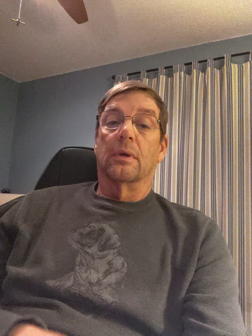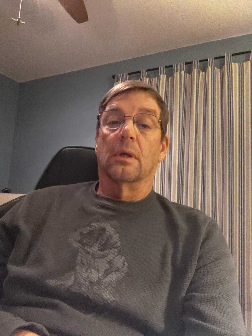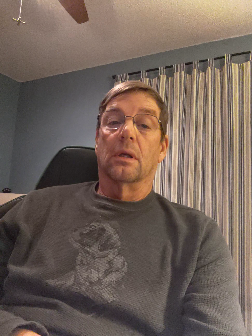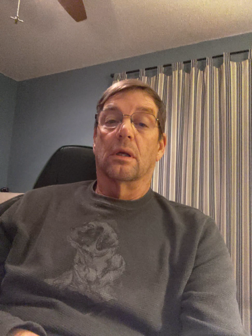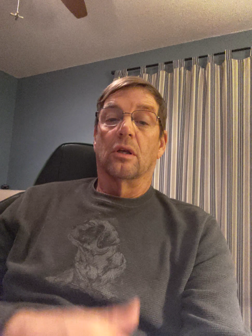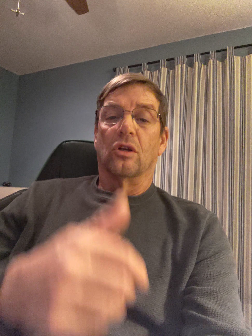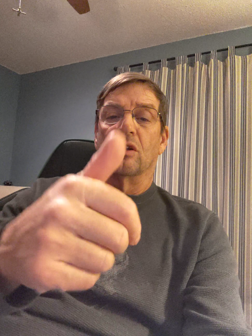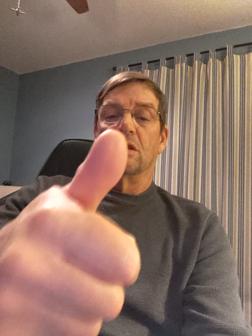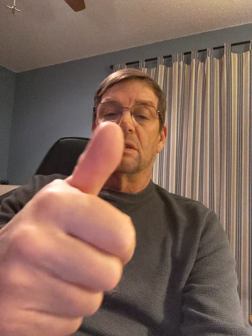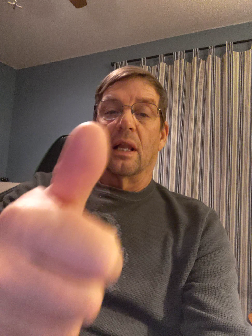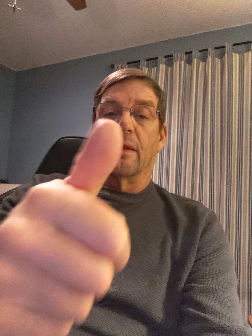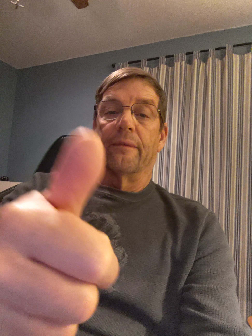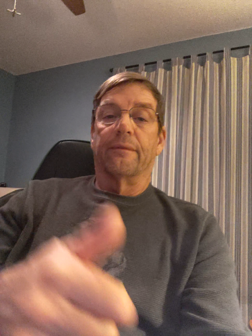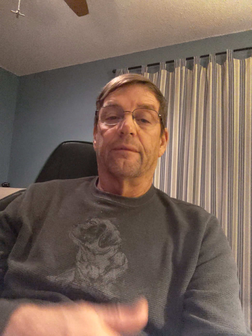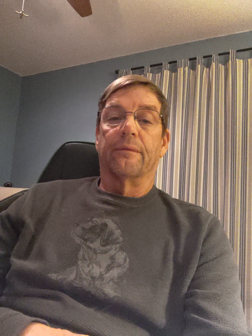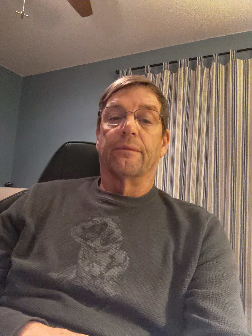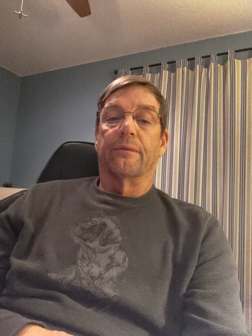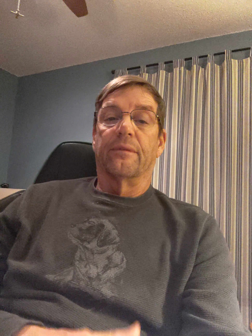yourself